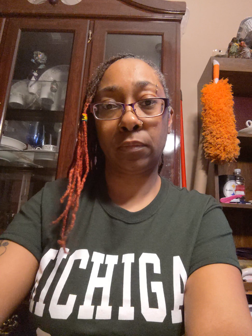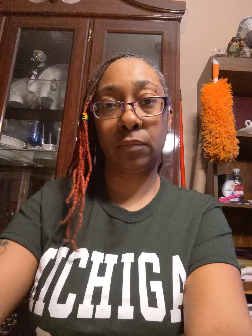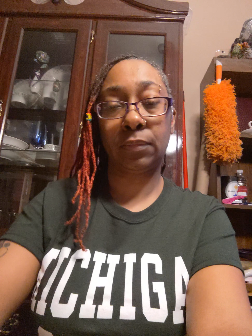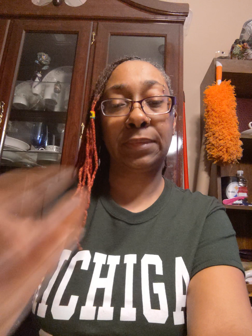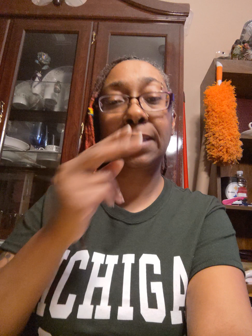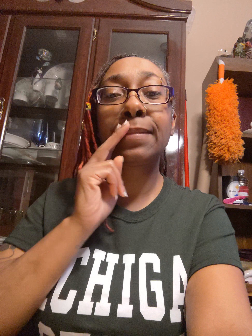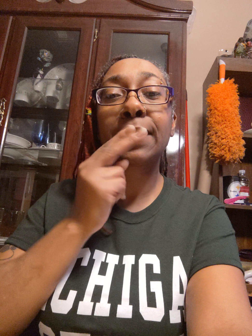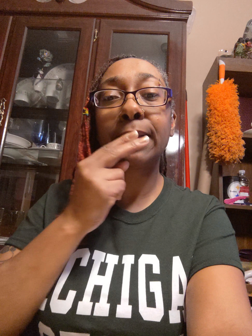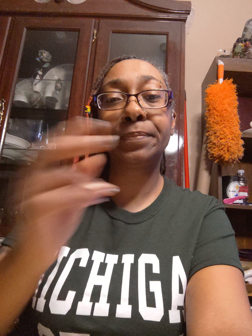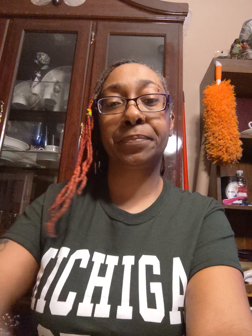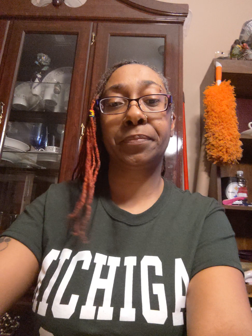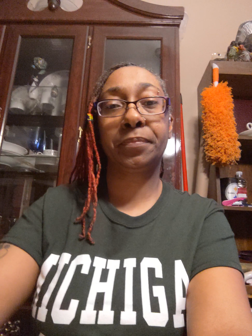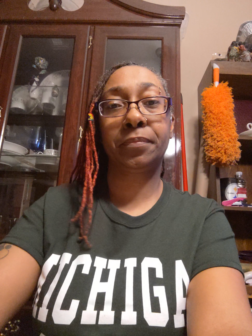kiss